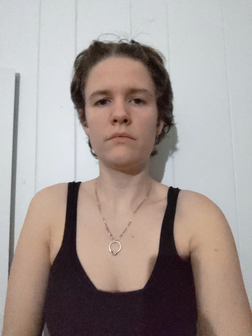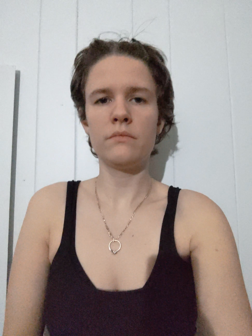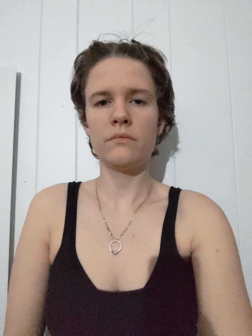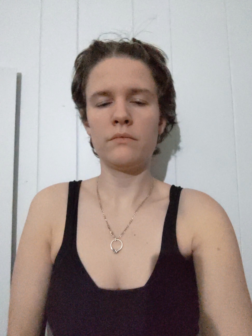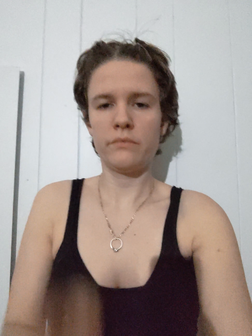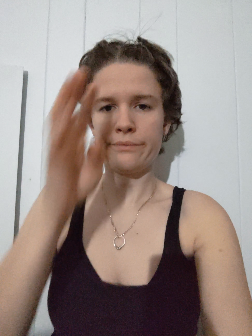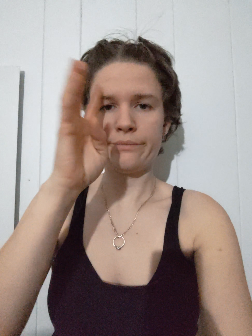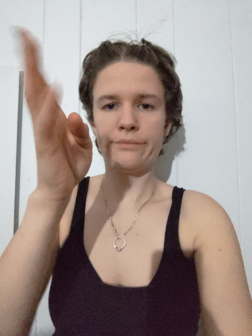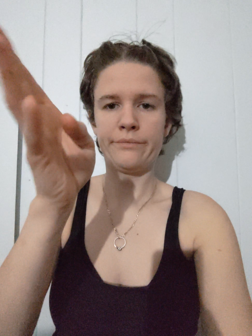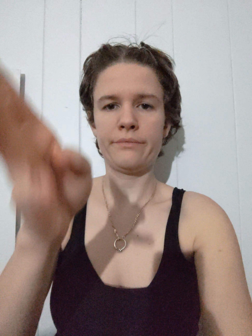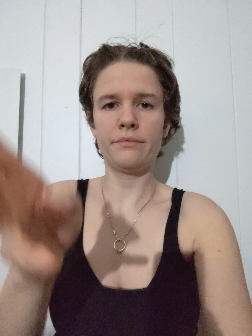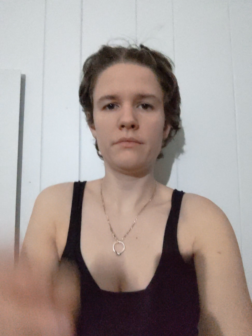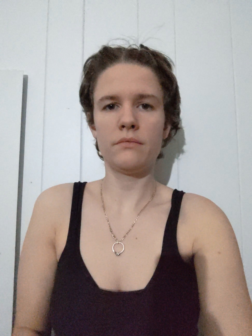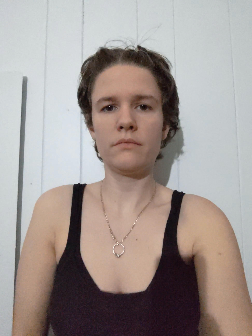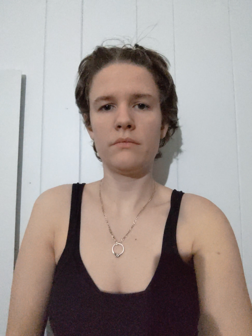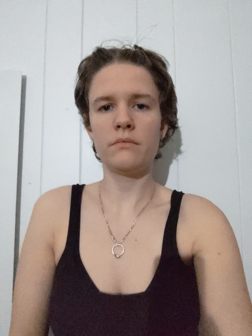pretend